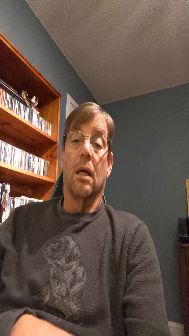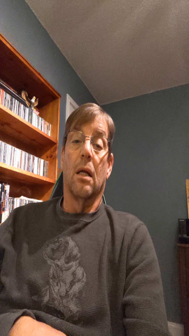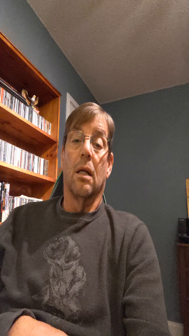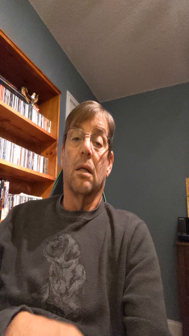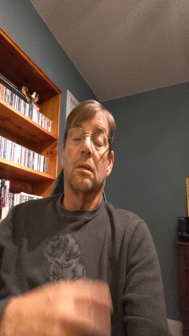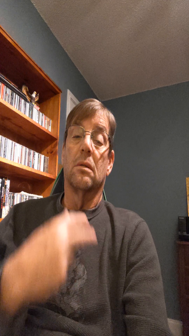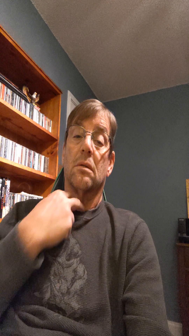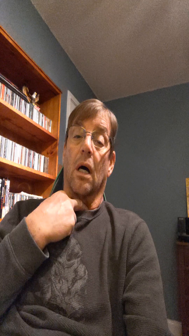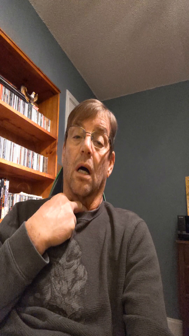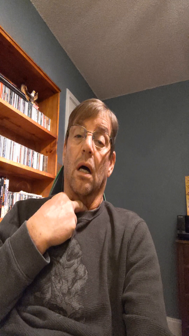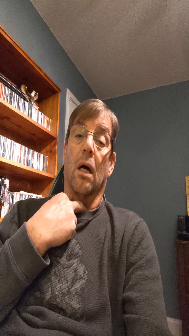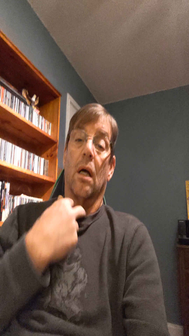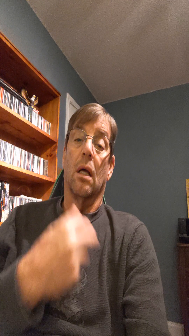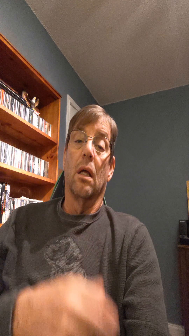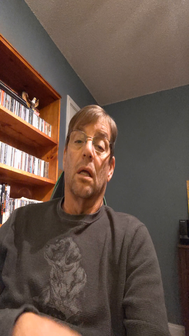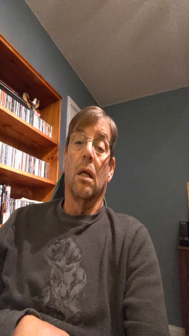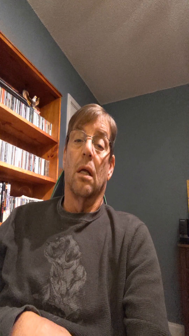stuck